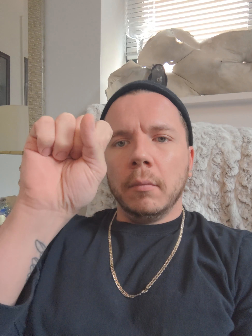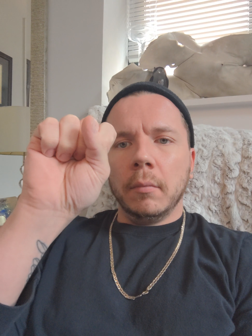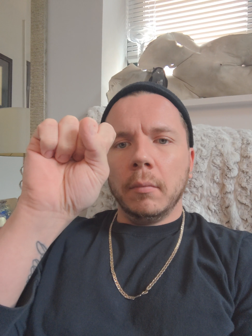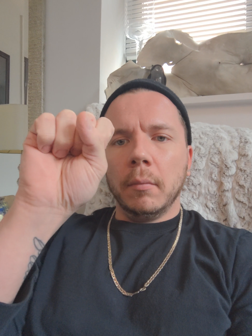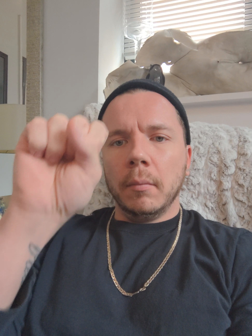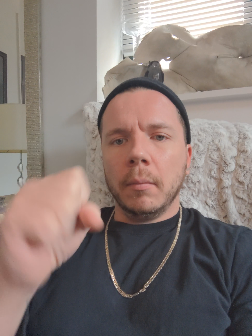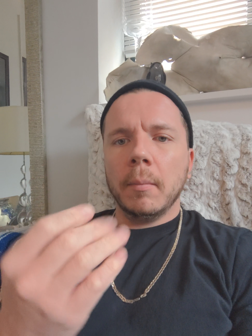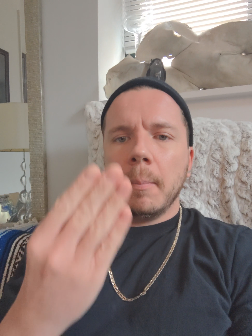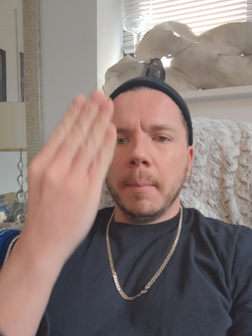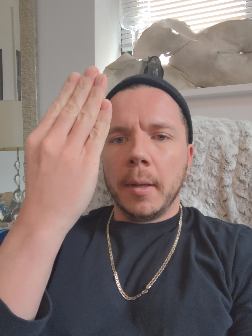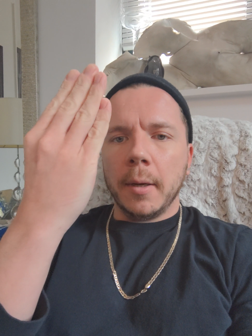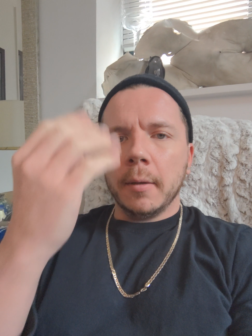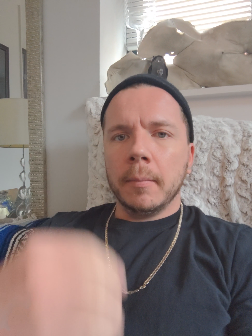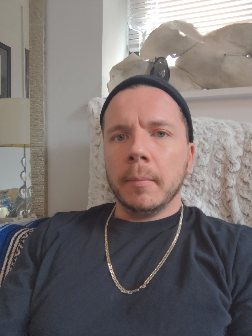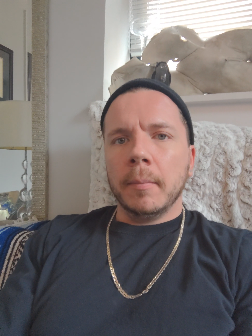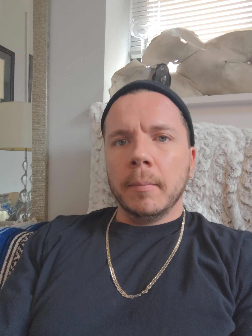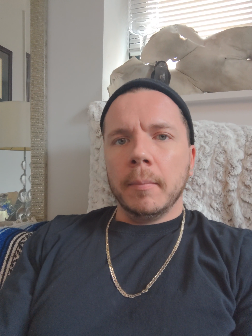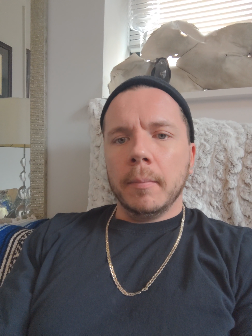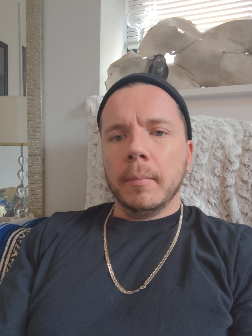mitten